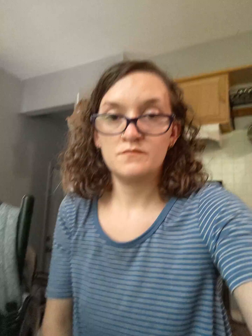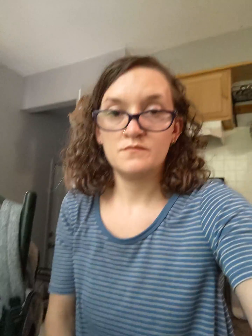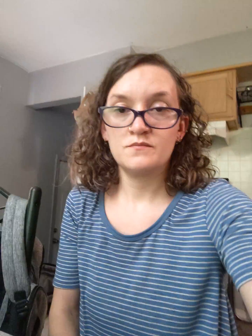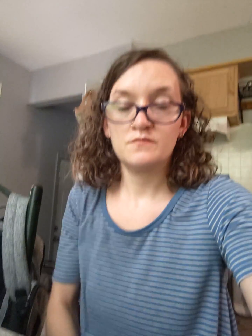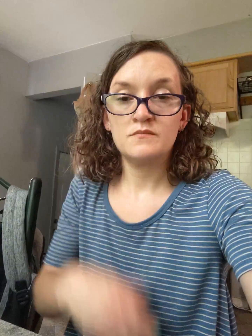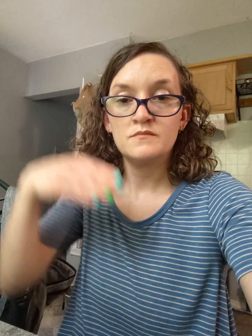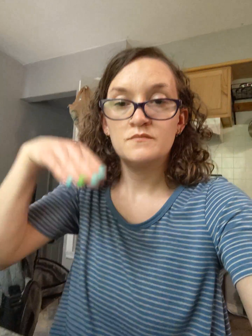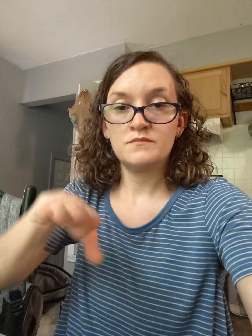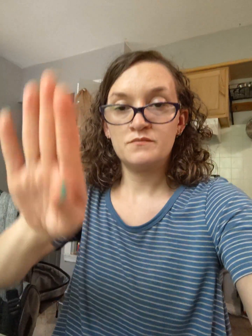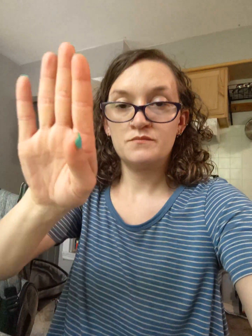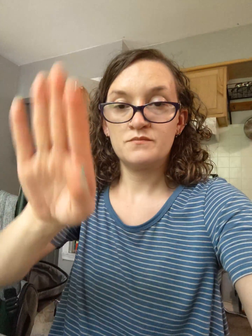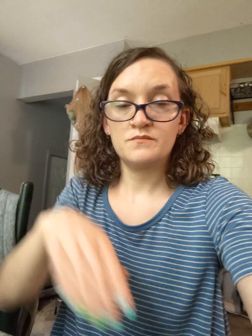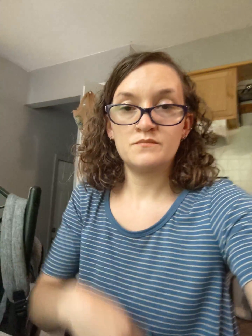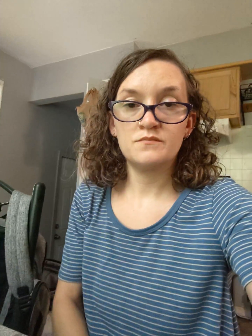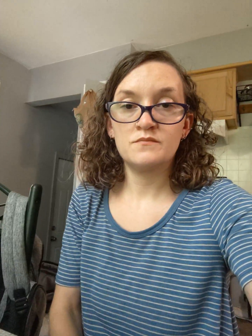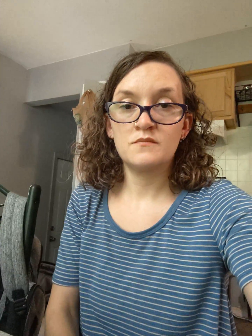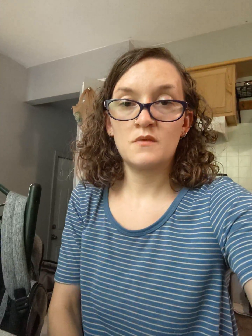enter